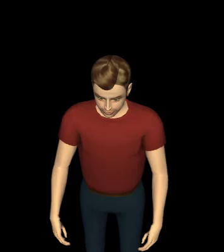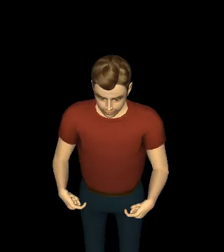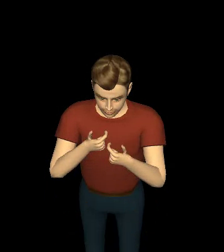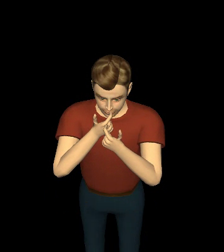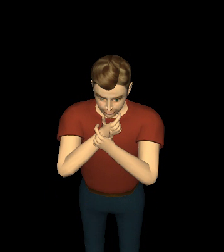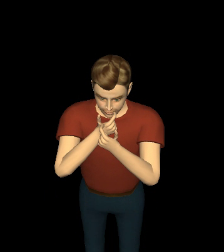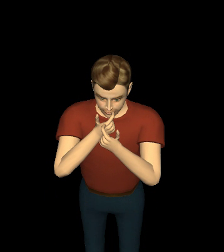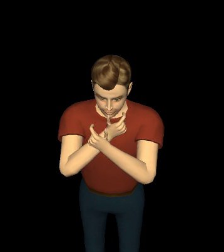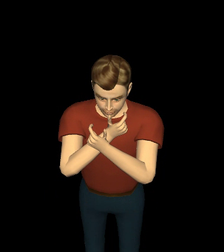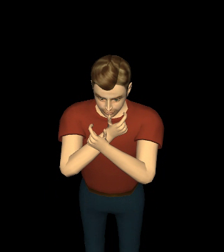يضحك